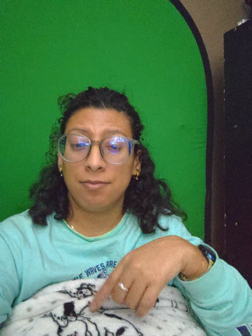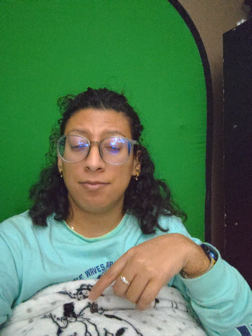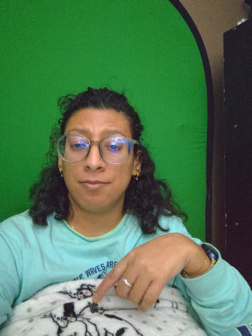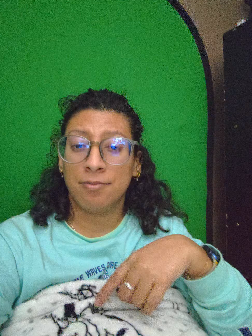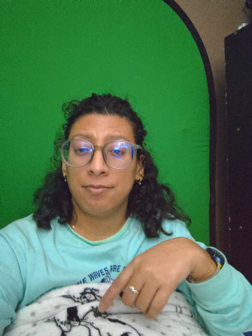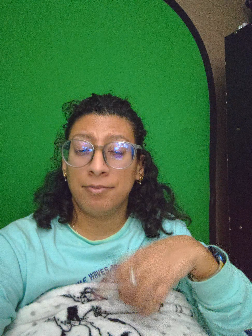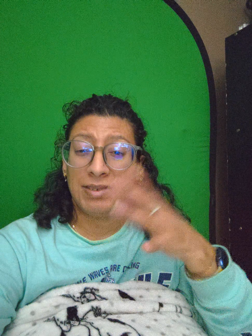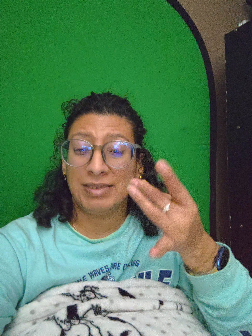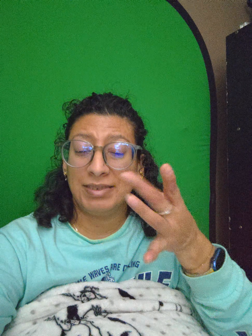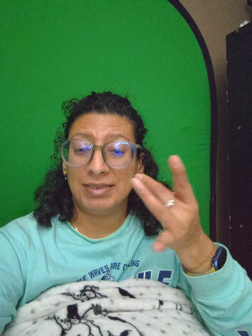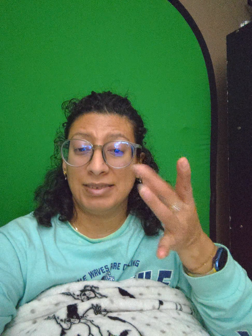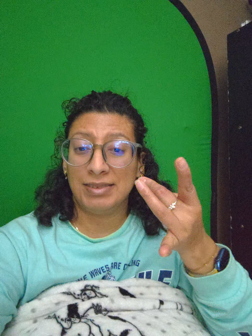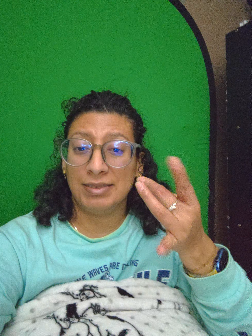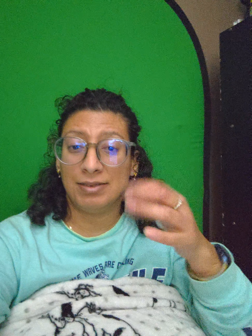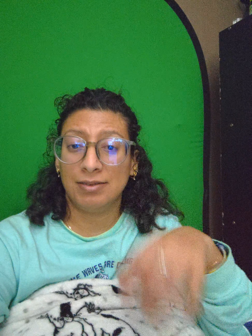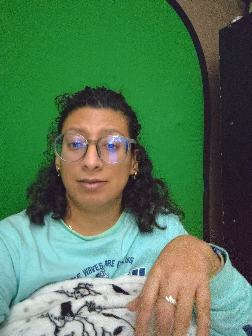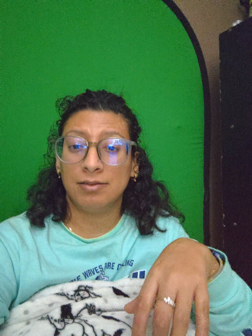sticky